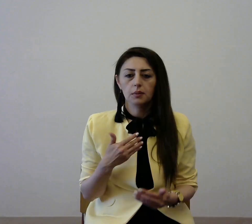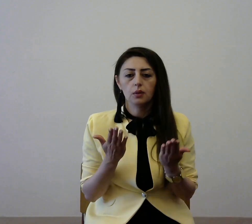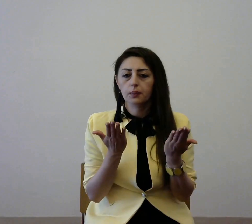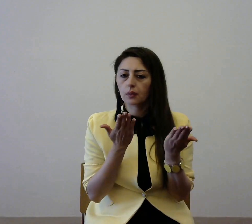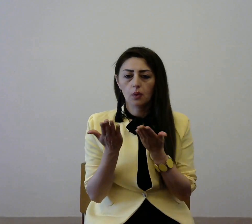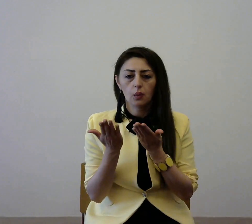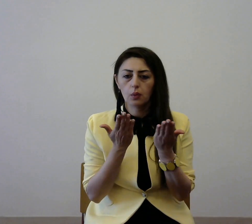oxumaq